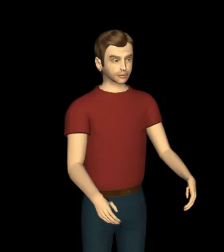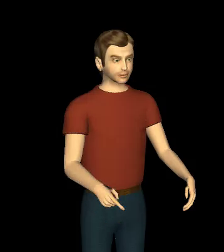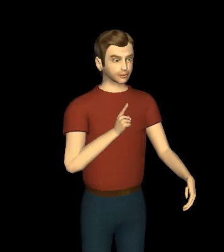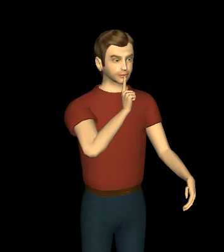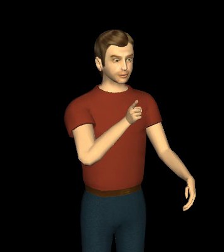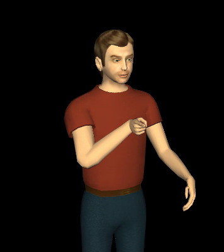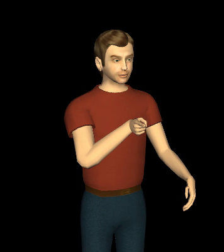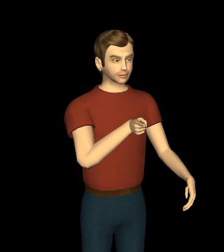طلب